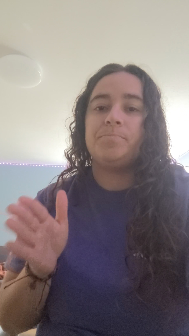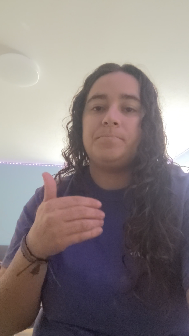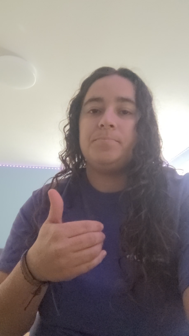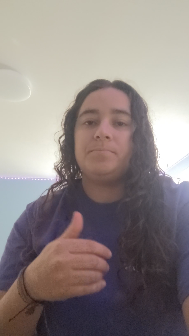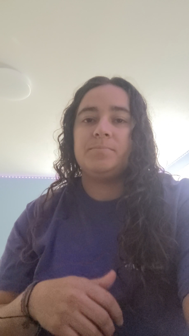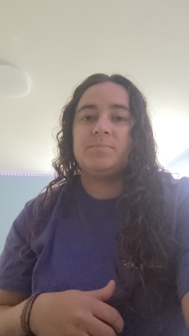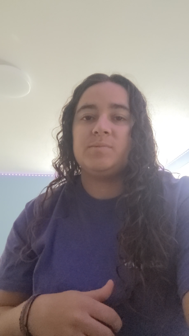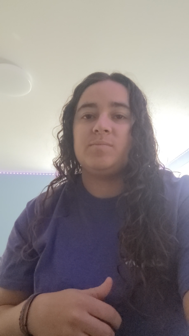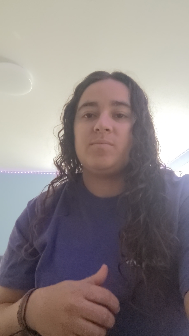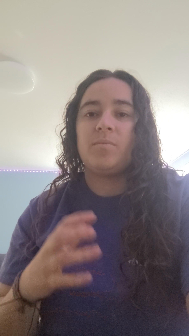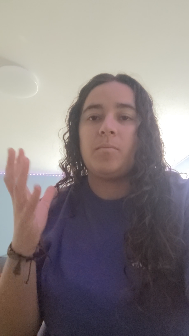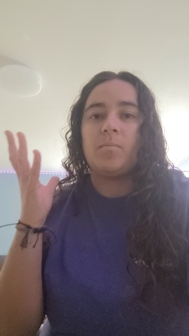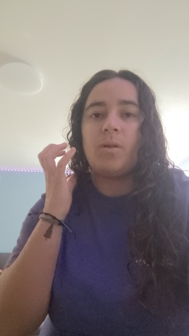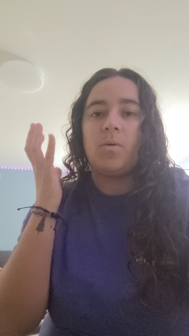pillow